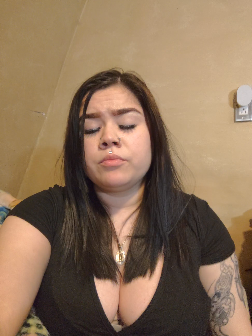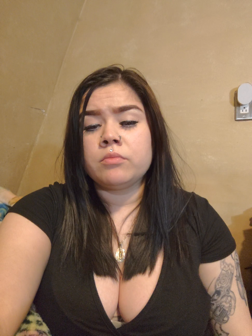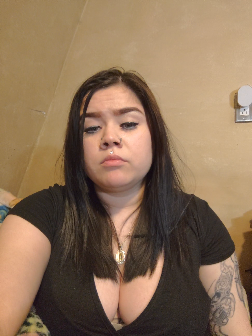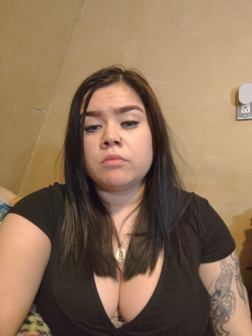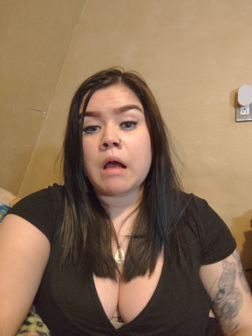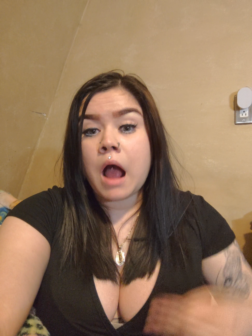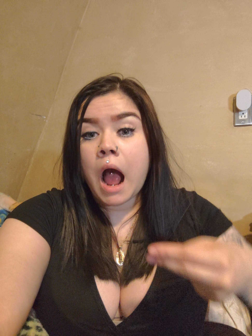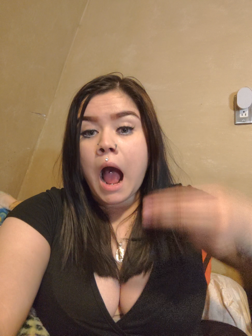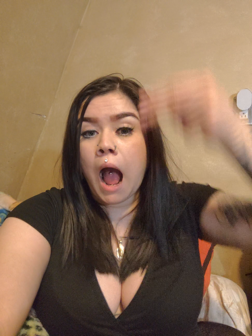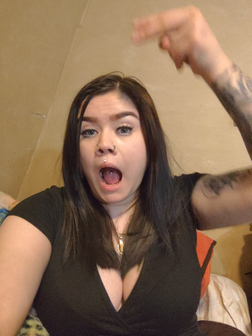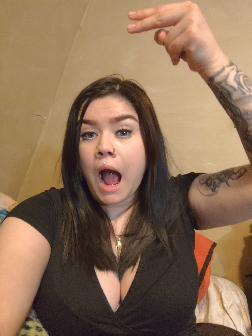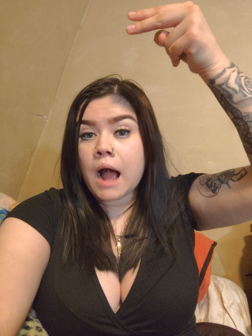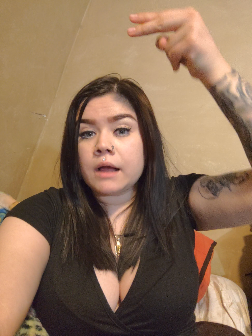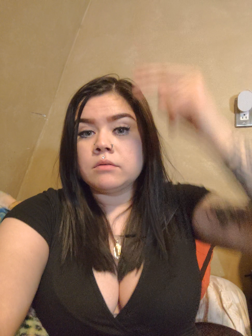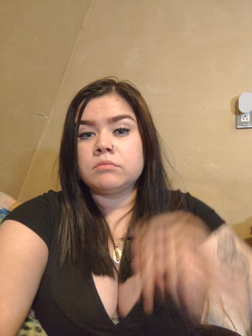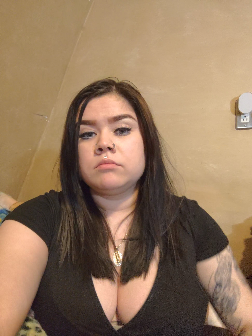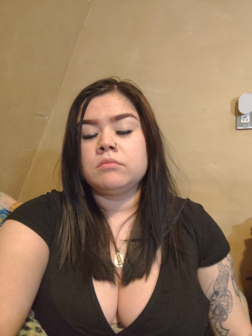high